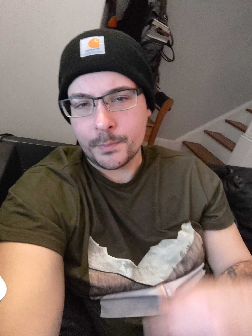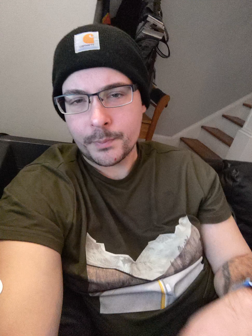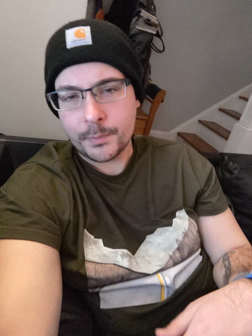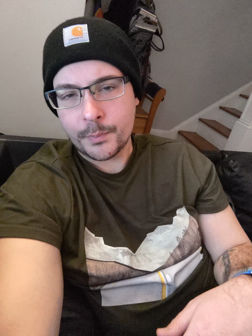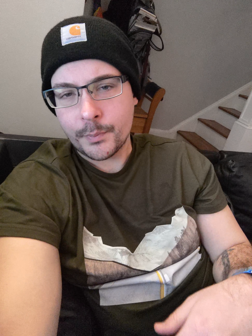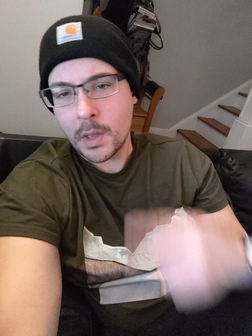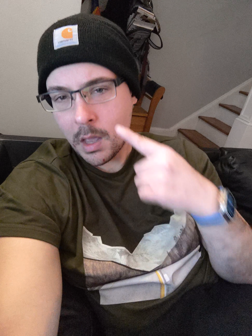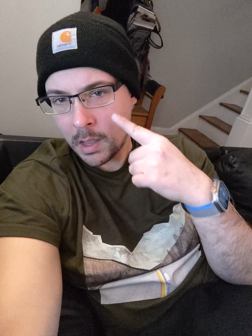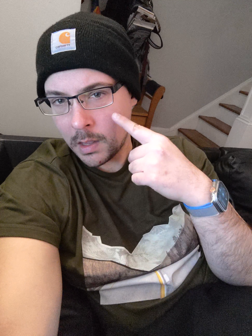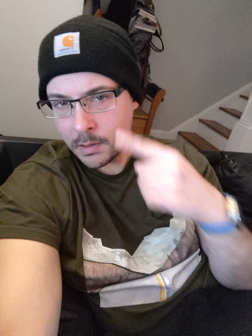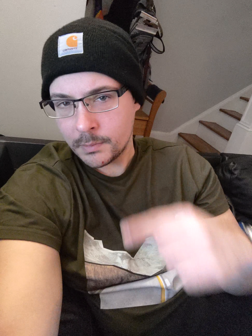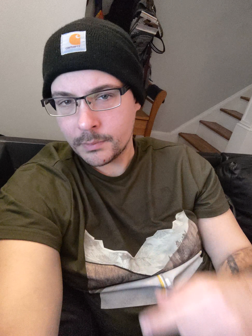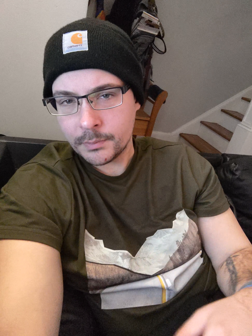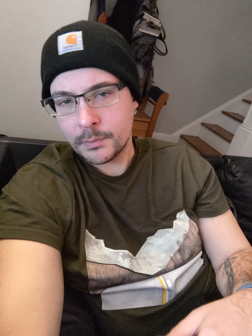eye